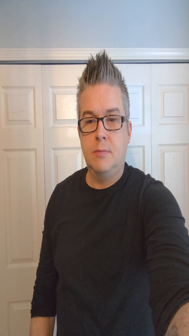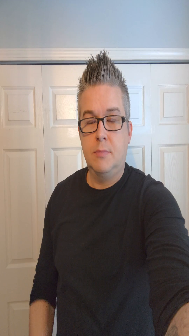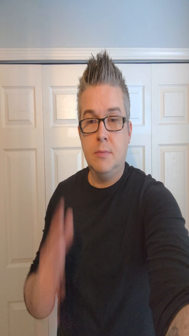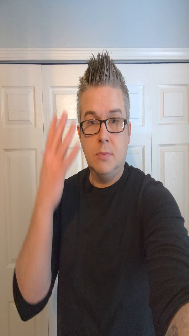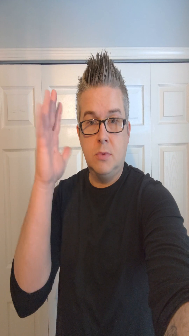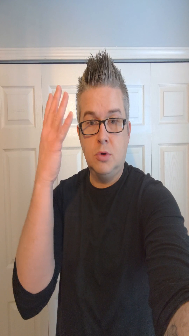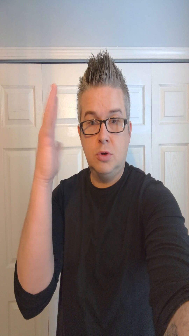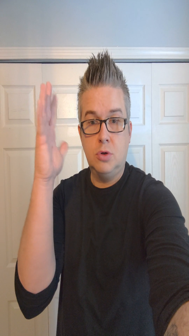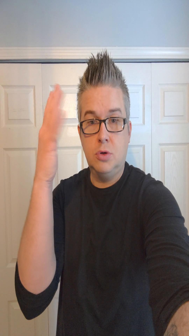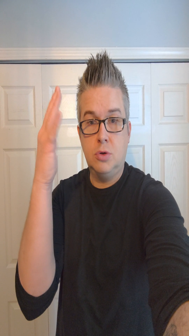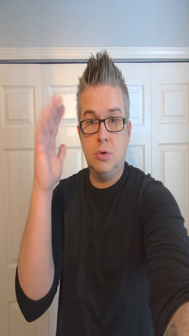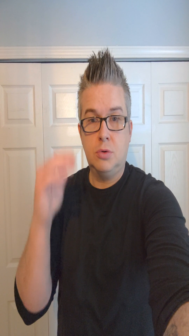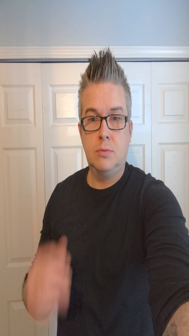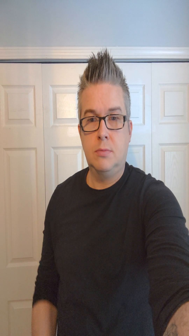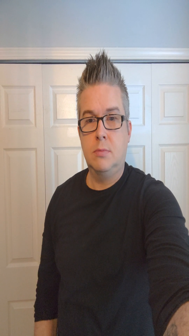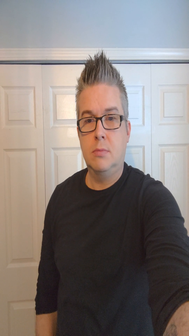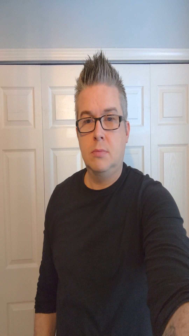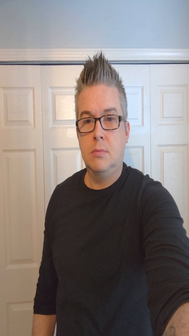tree